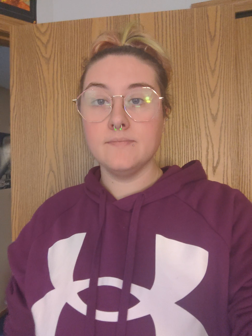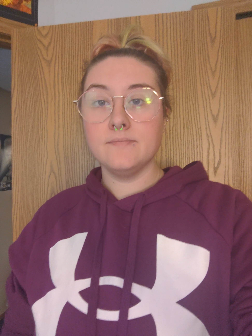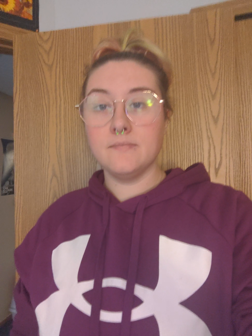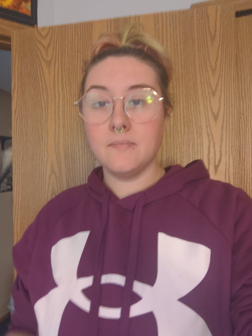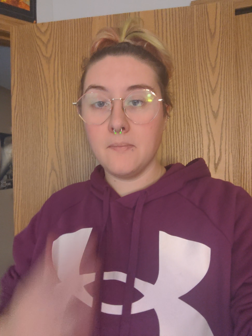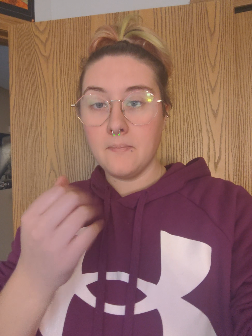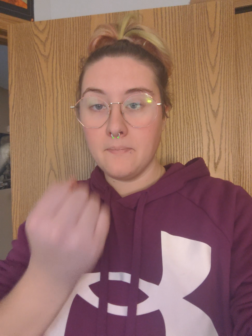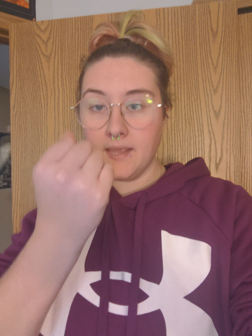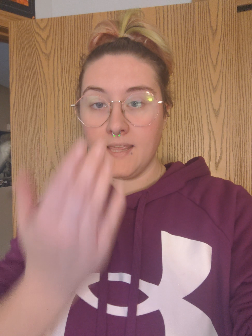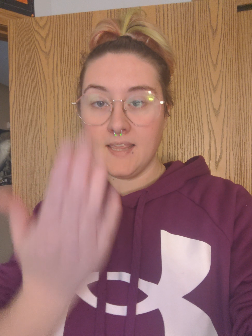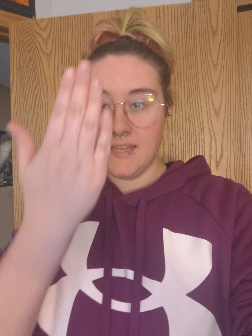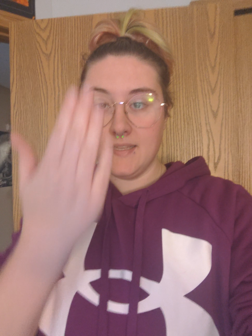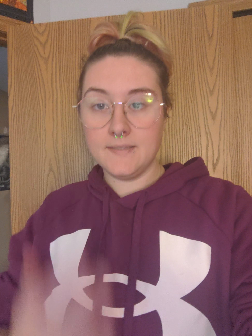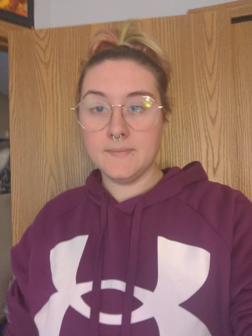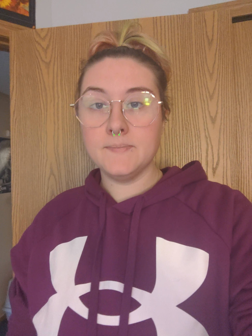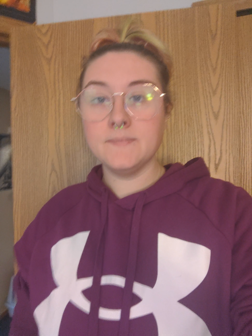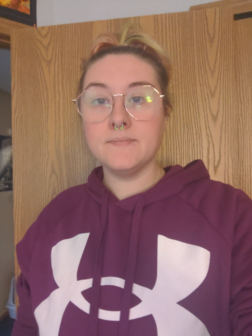mitten